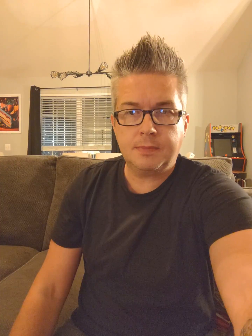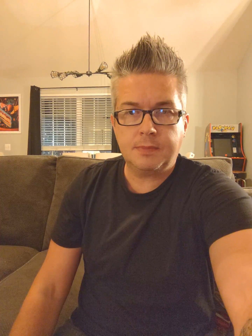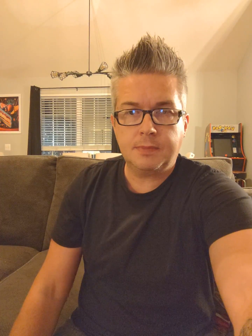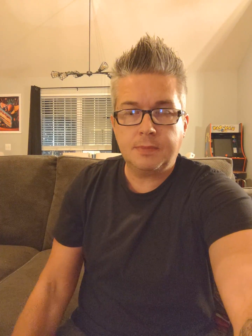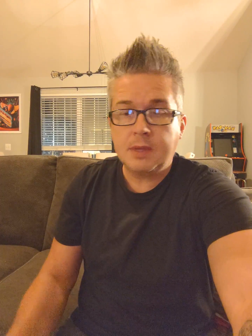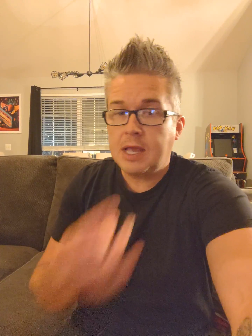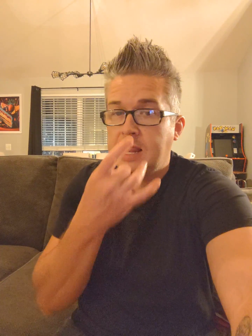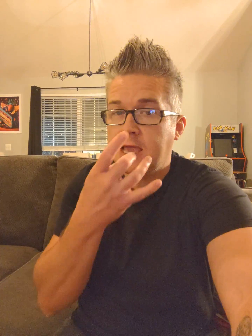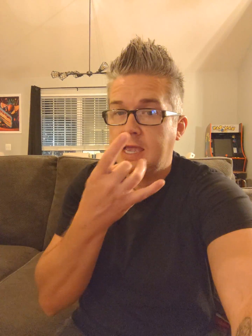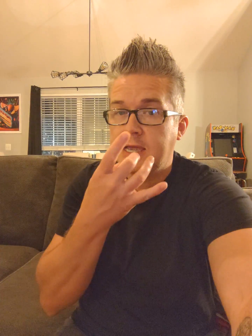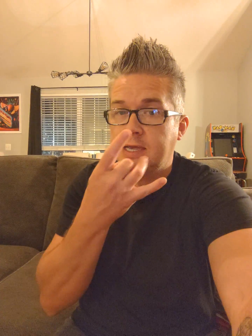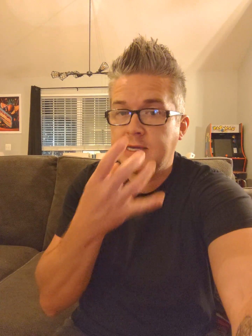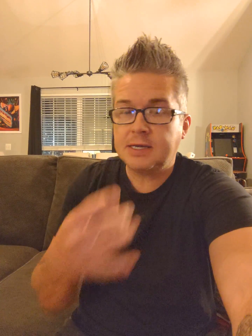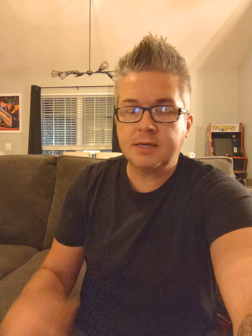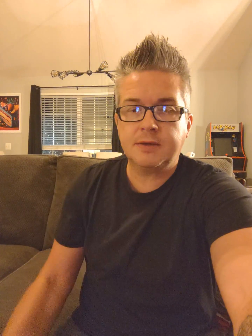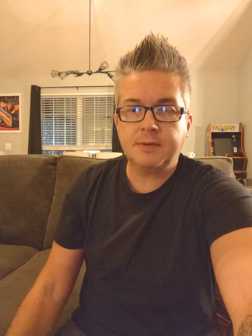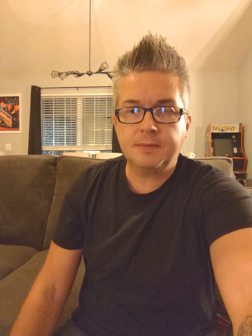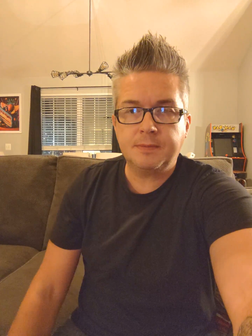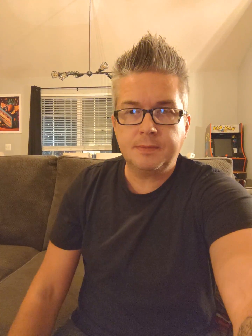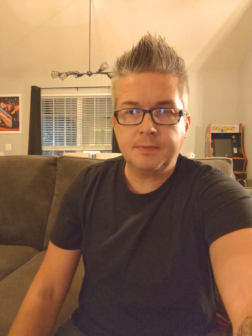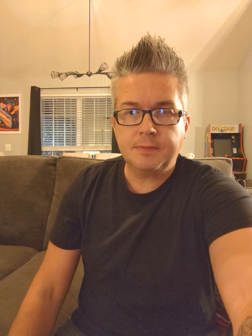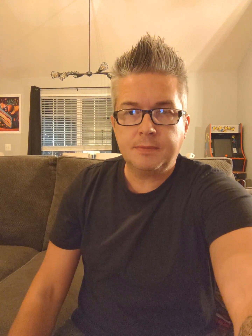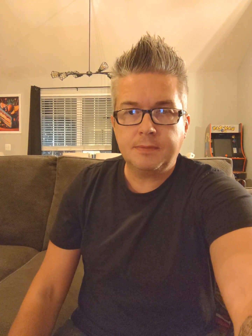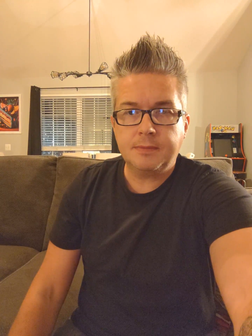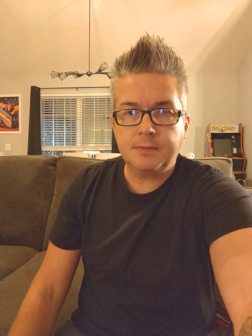light bulb